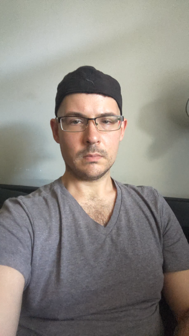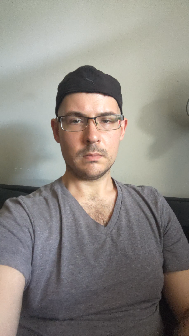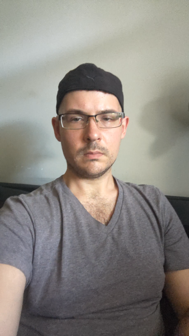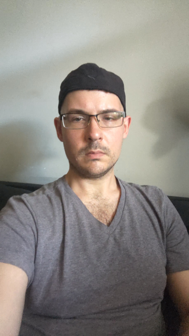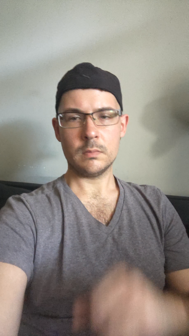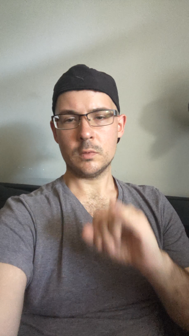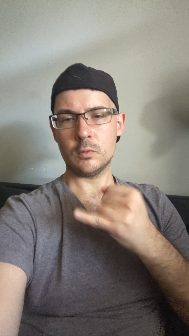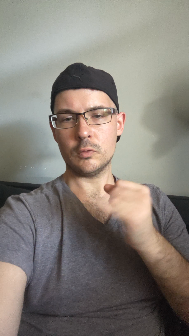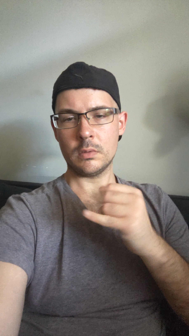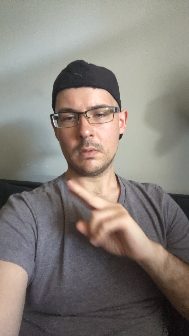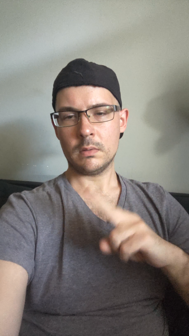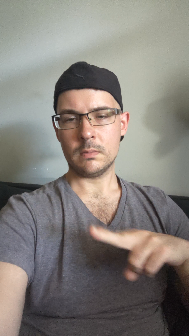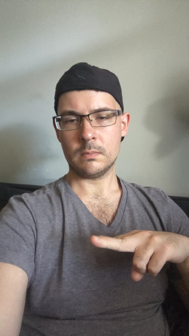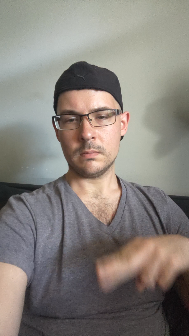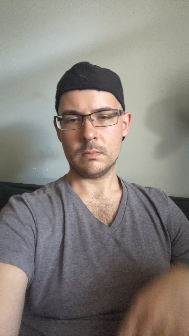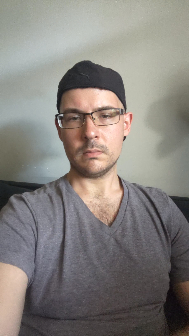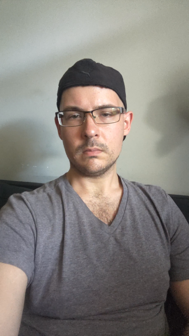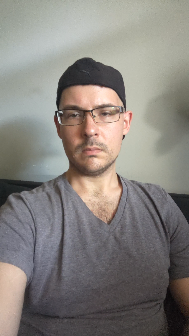jelly